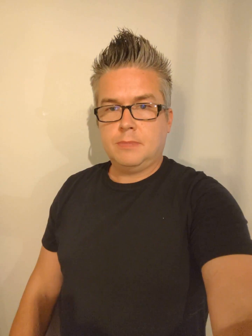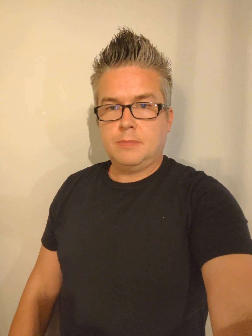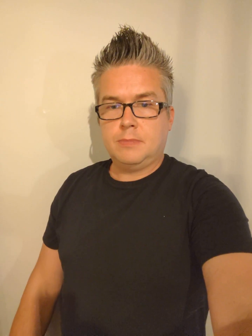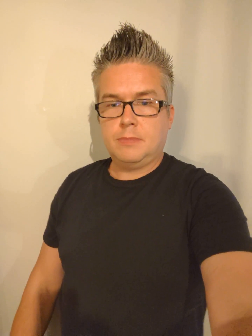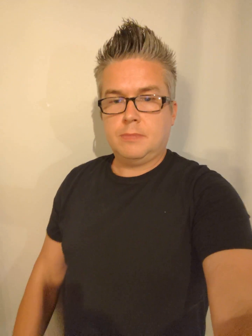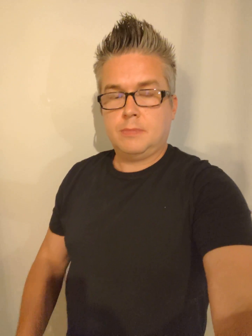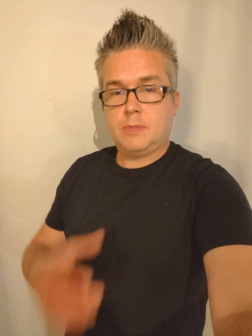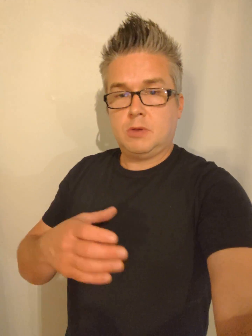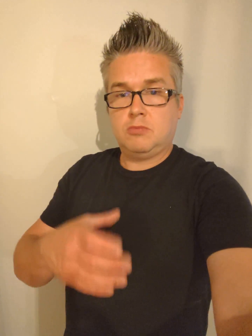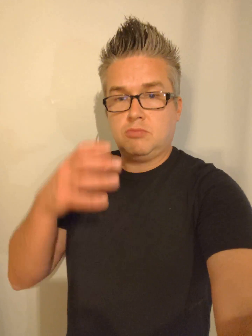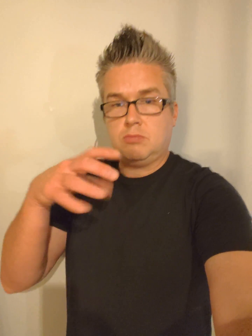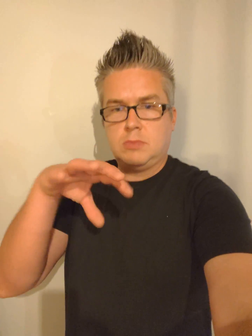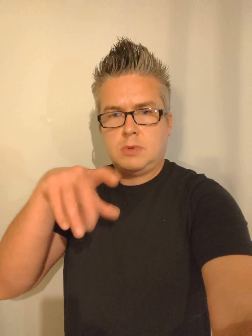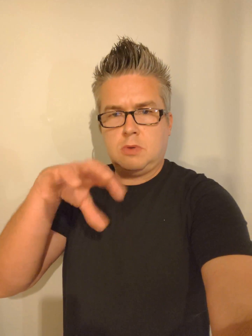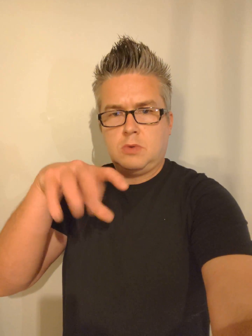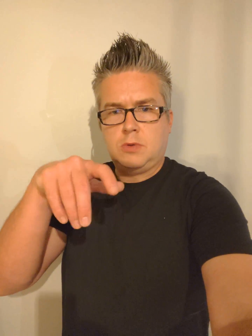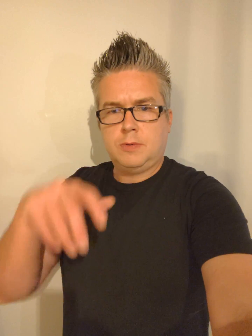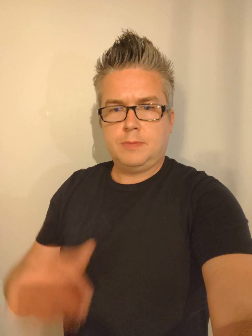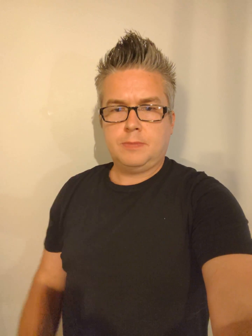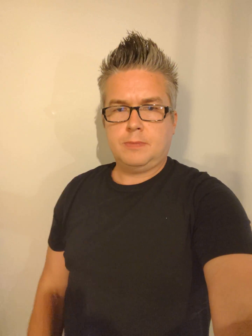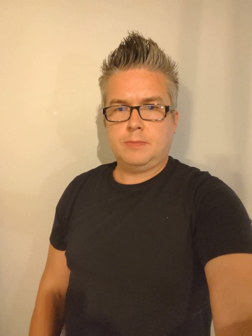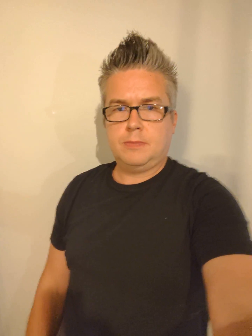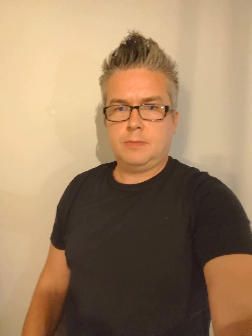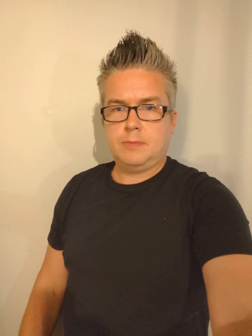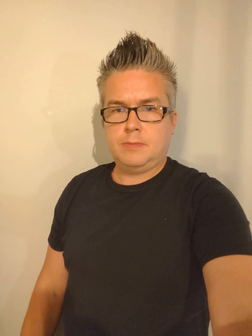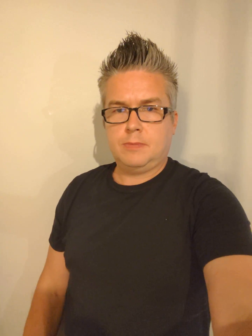jar